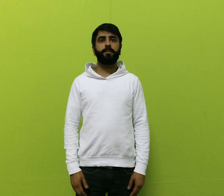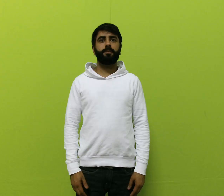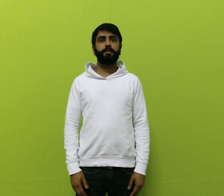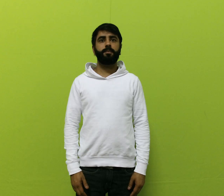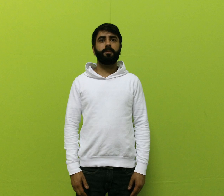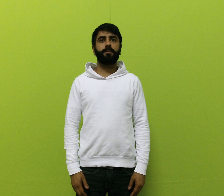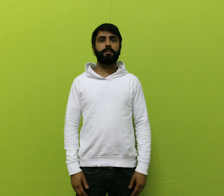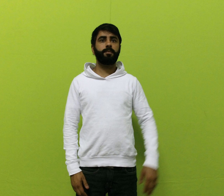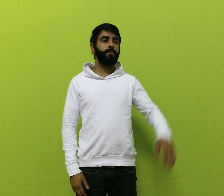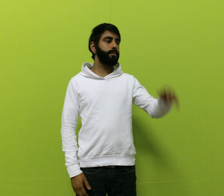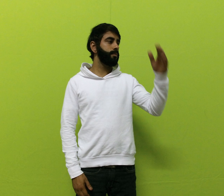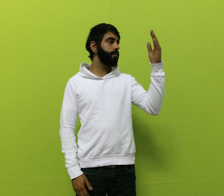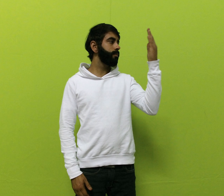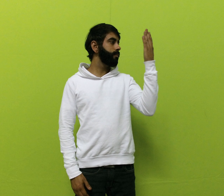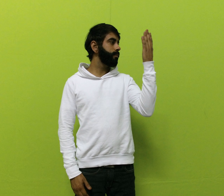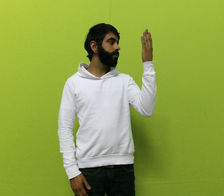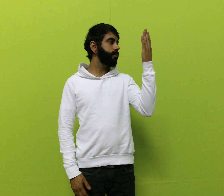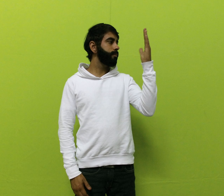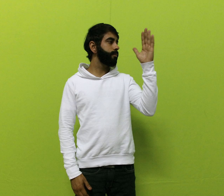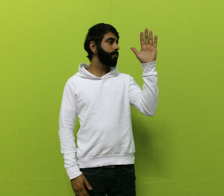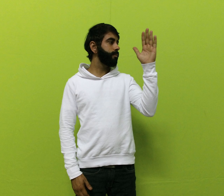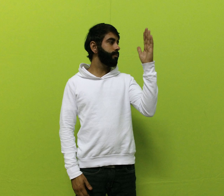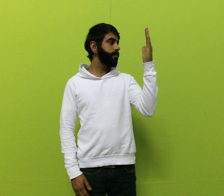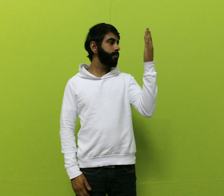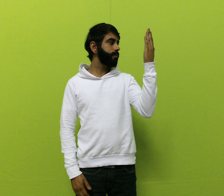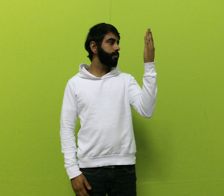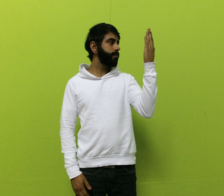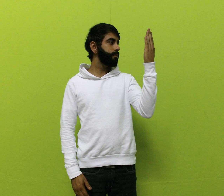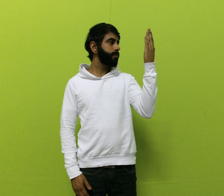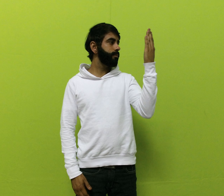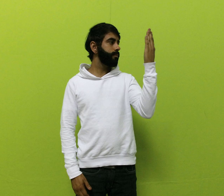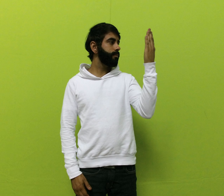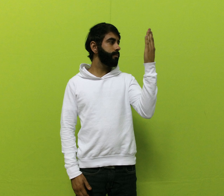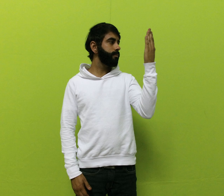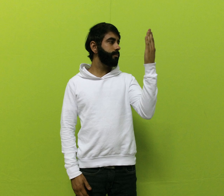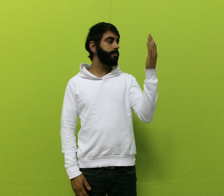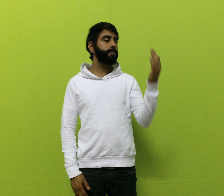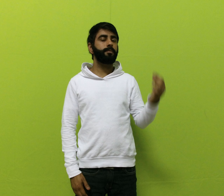espelho